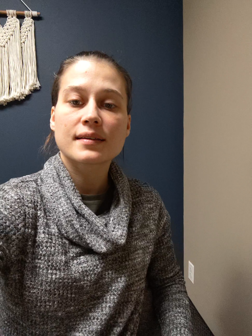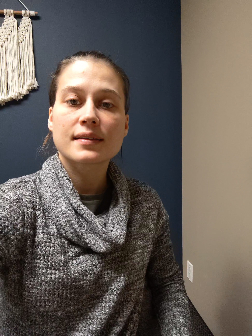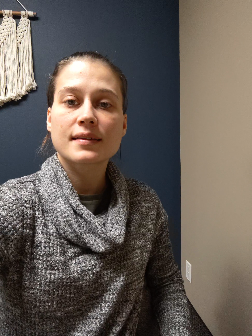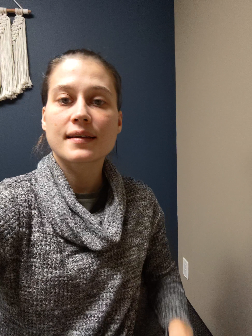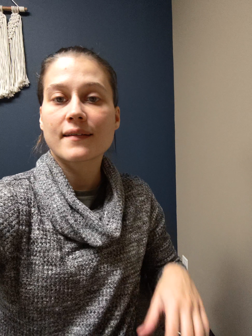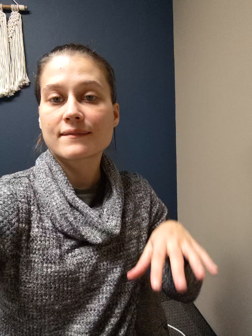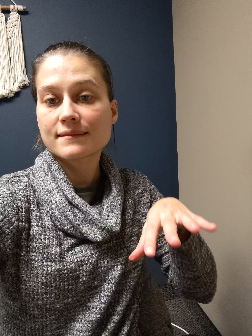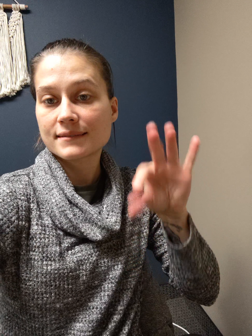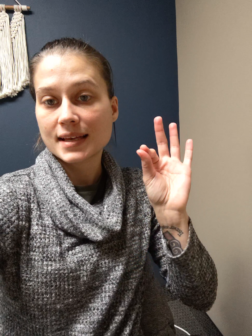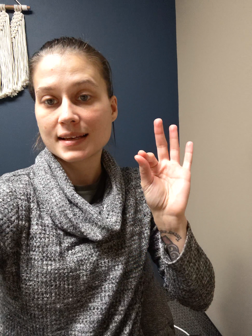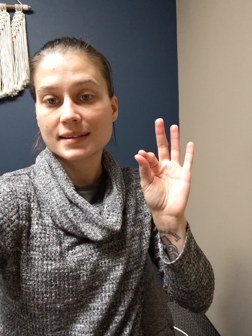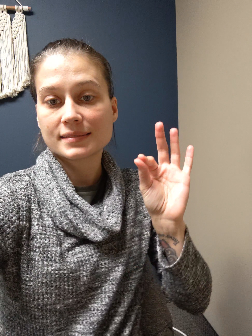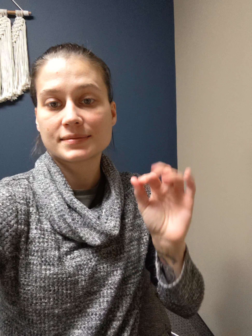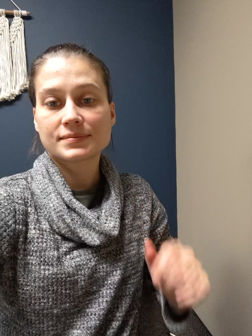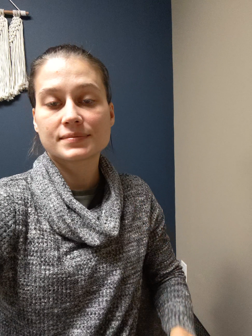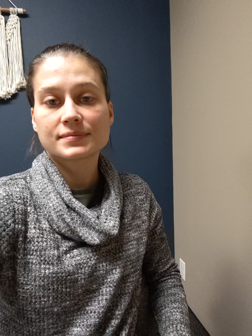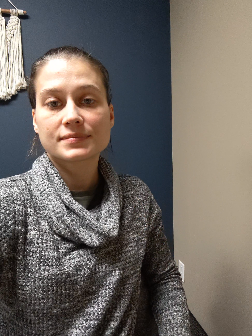find